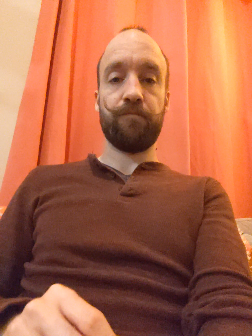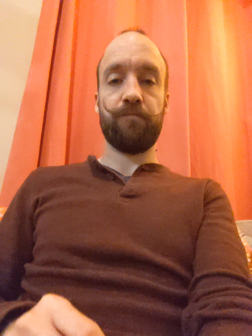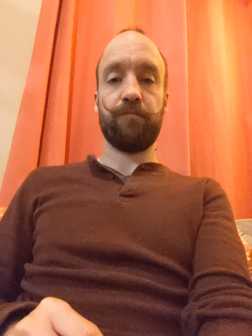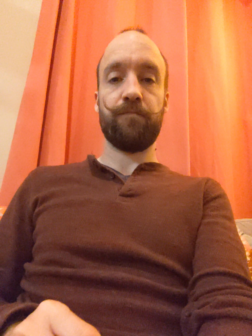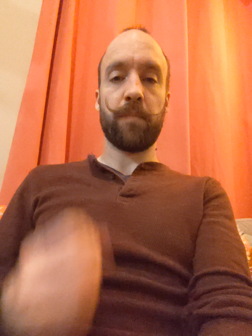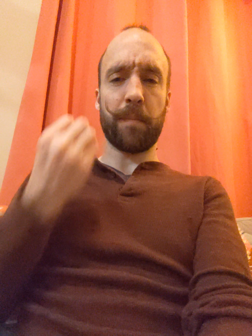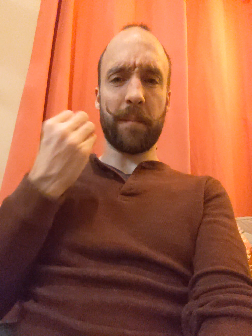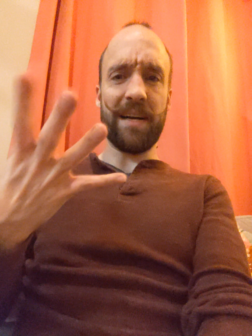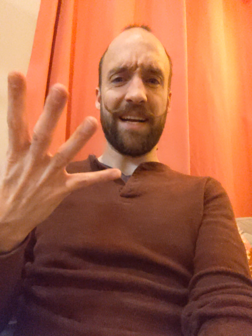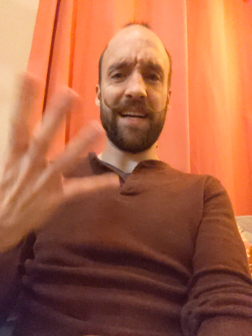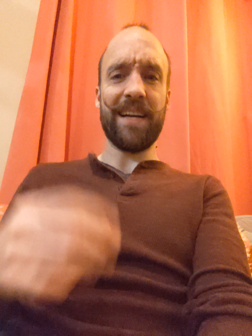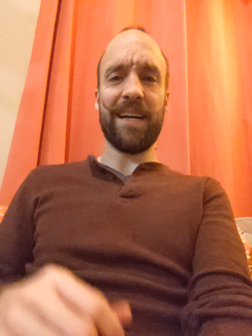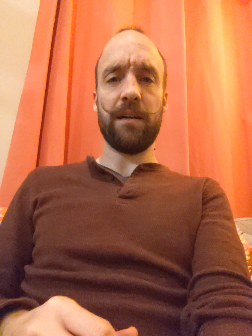many